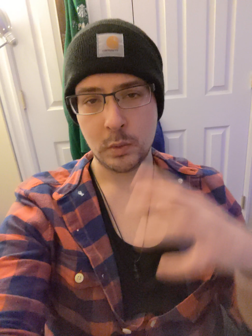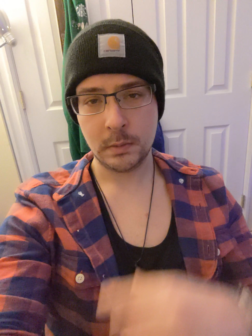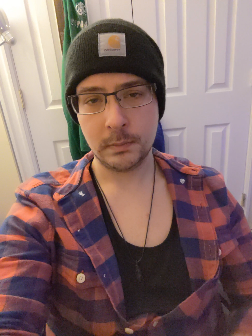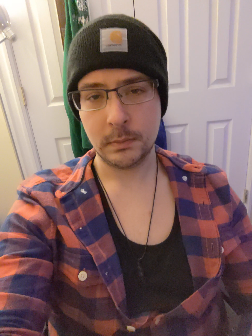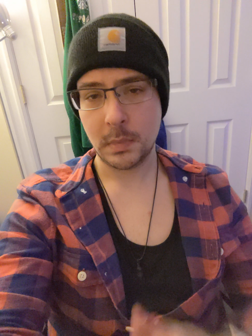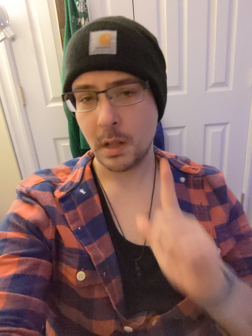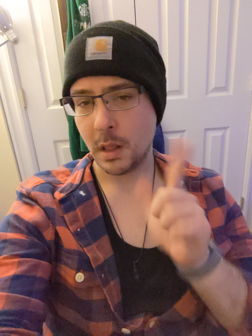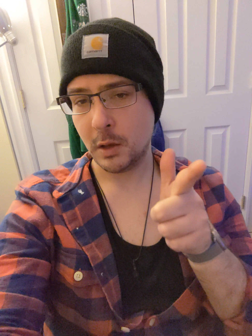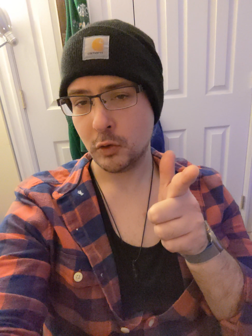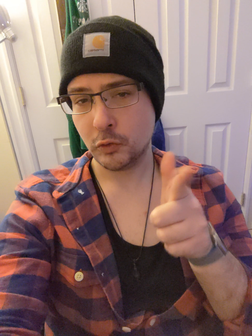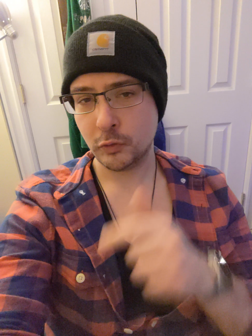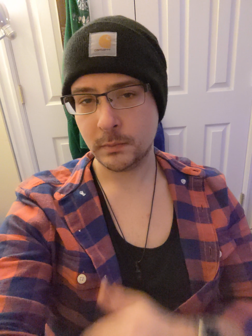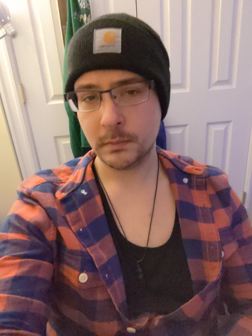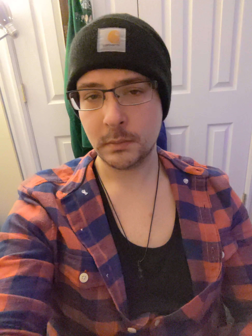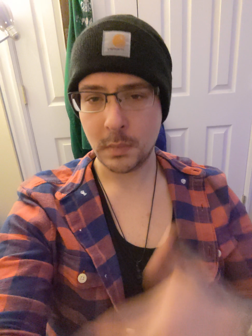later